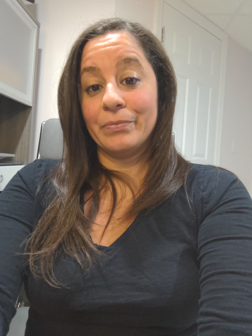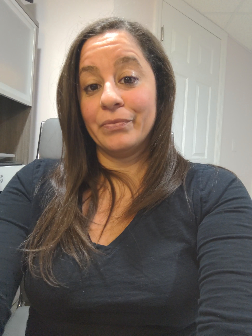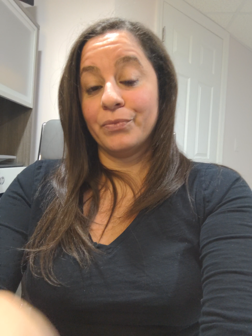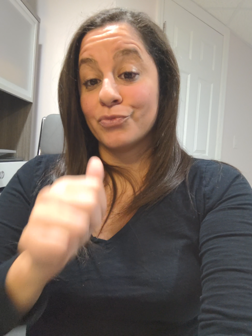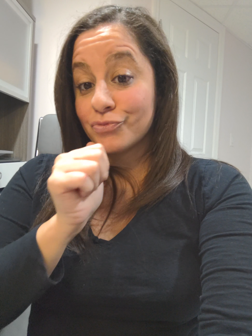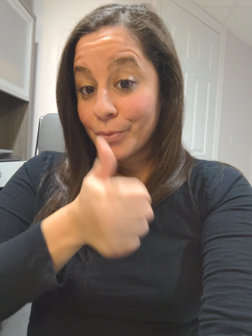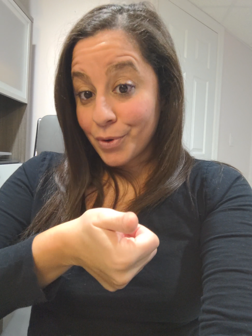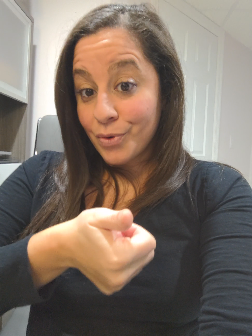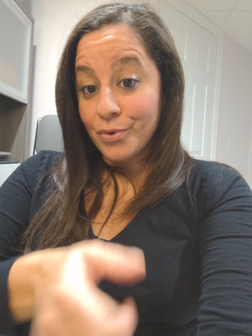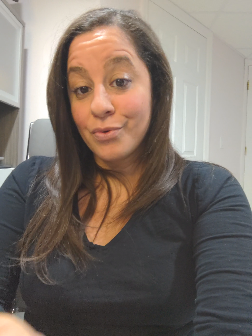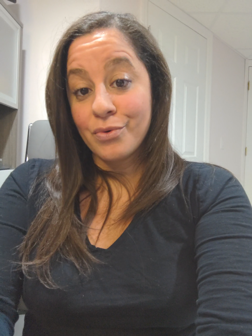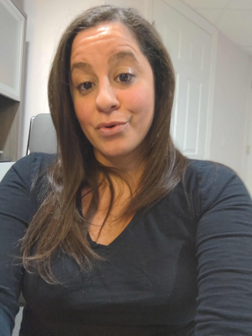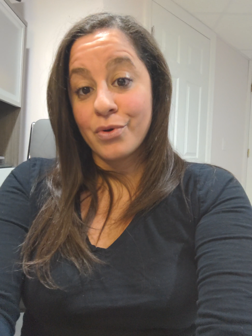tomorrow